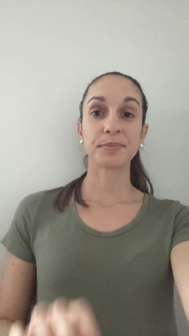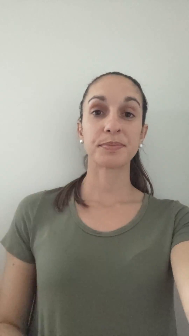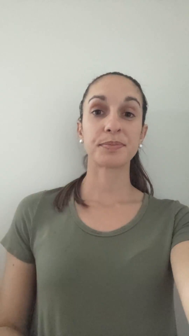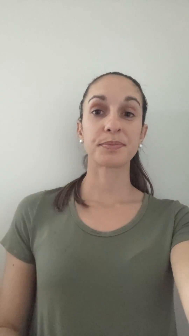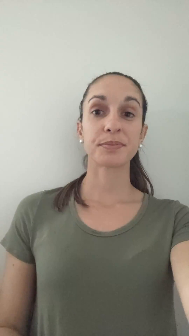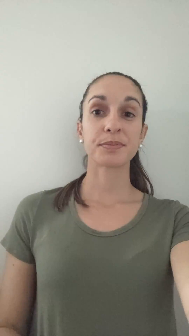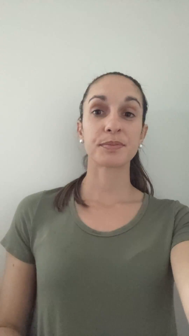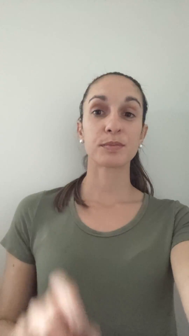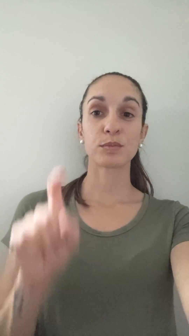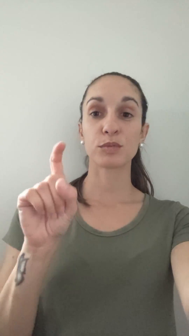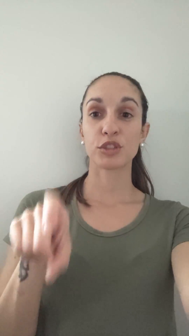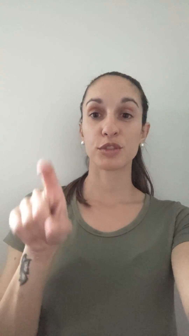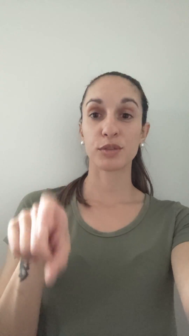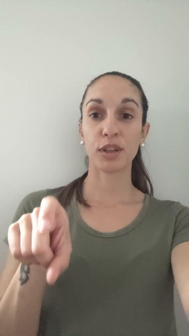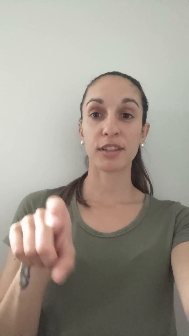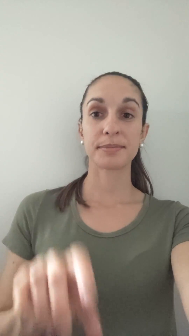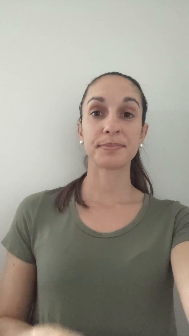should